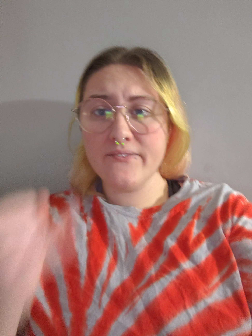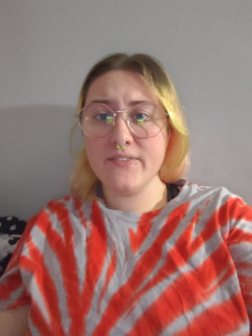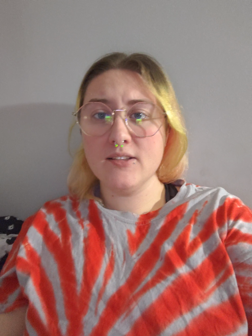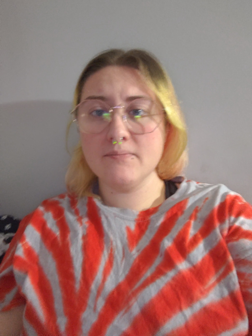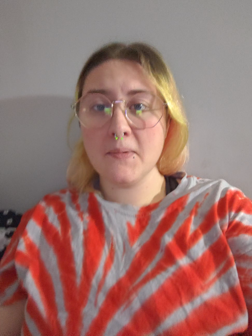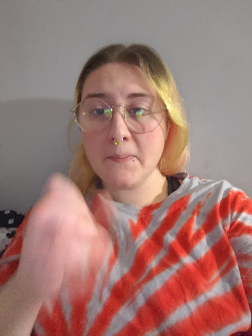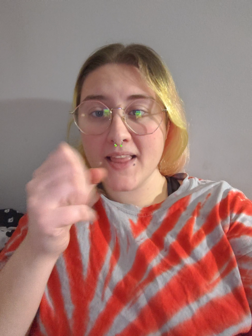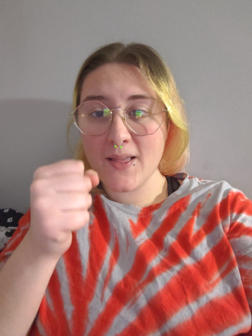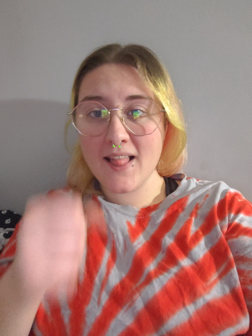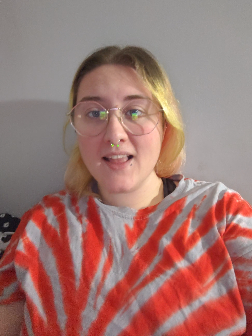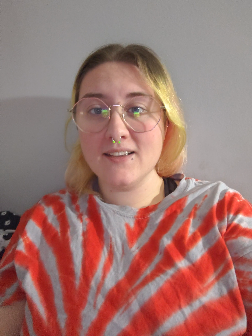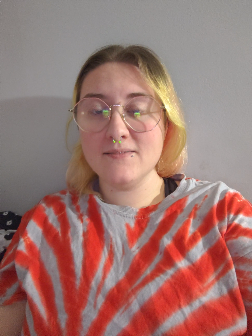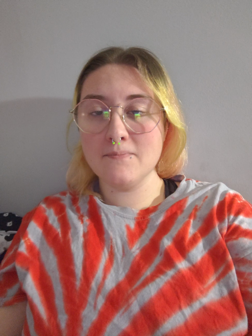milk